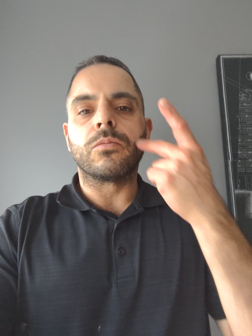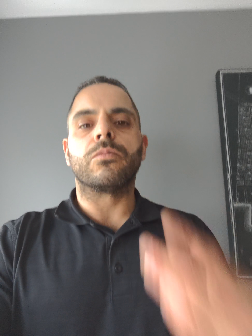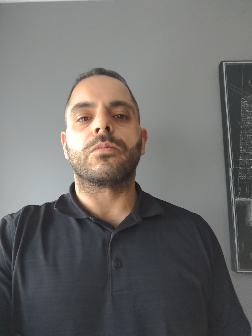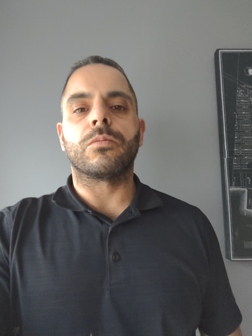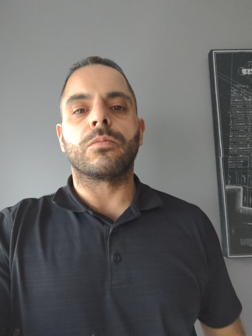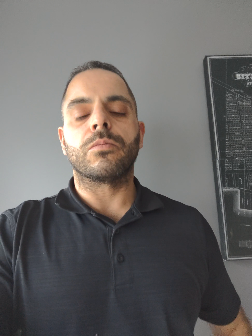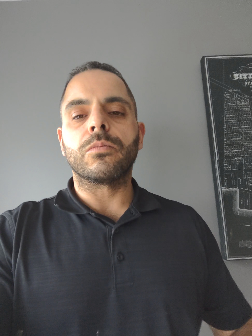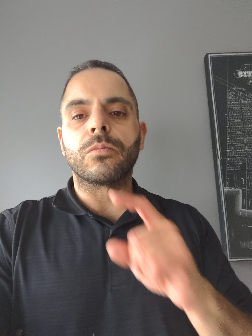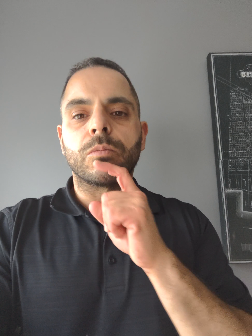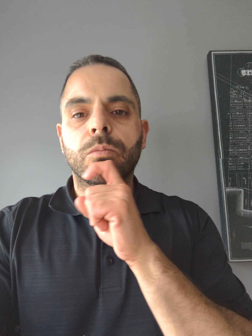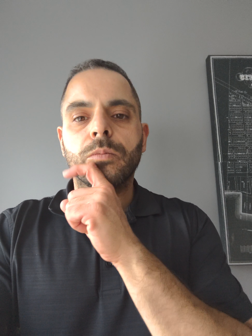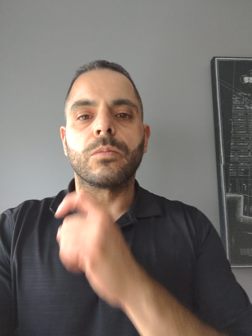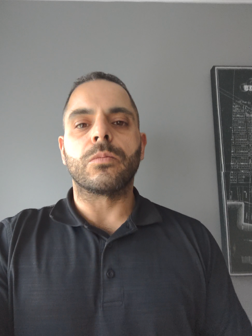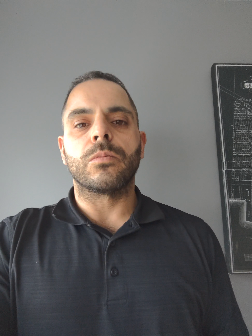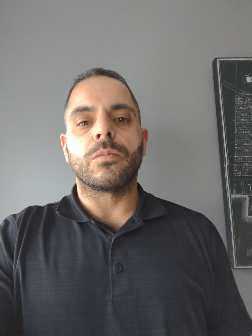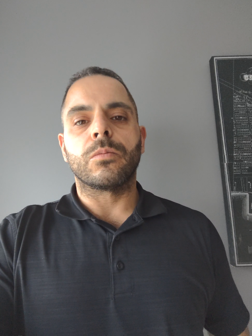cereal